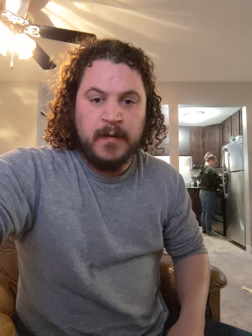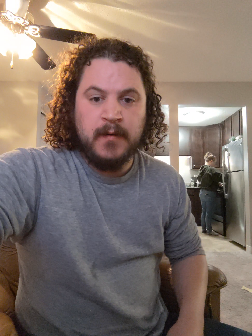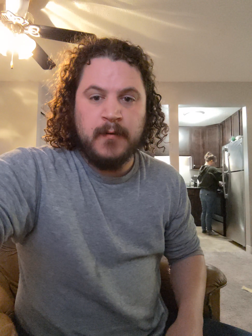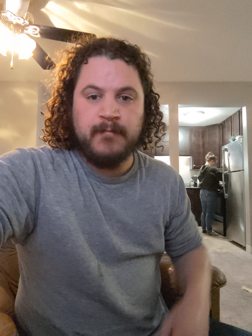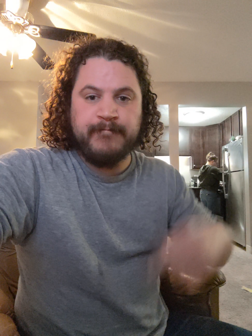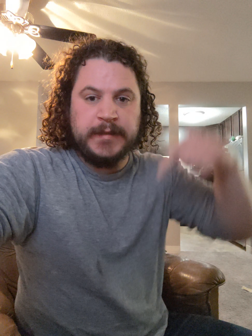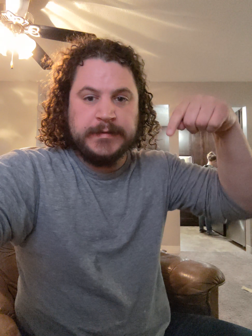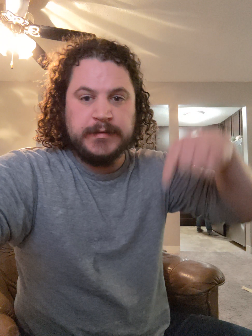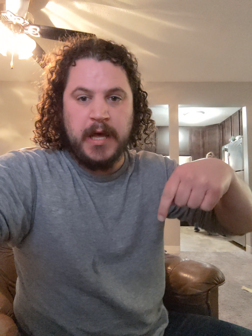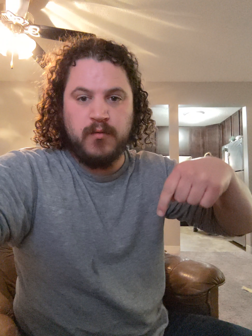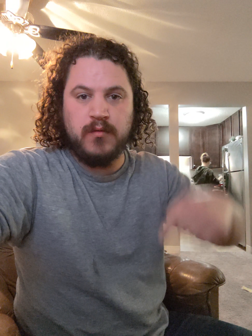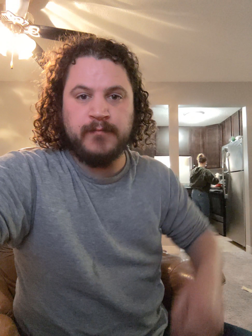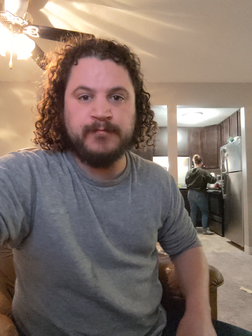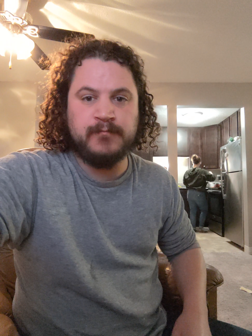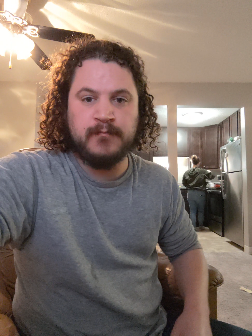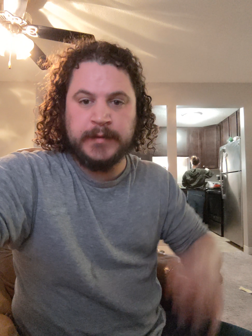down